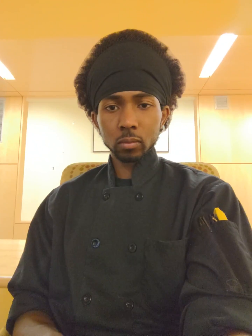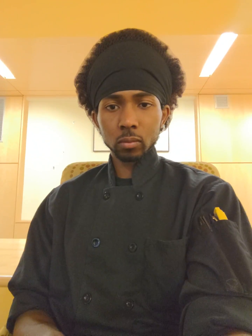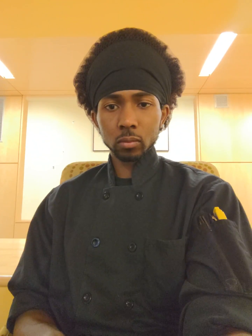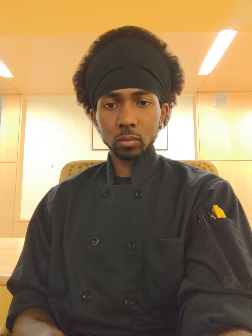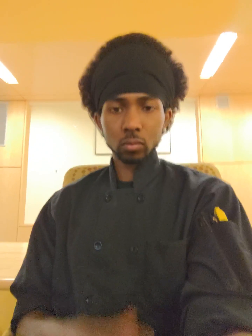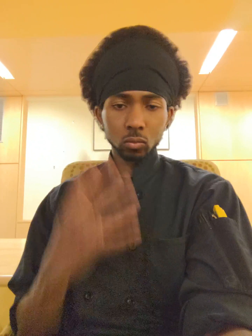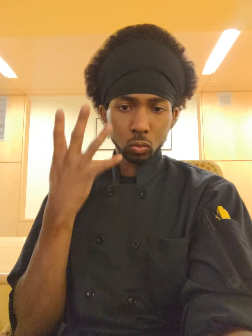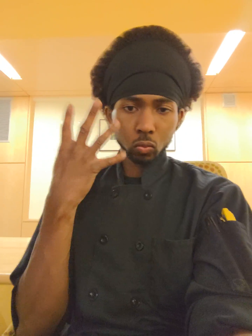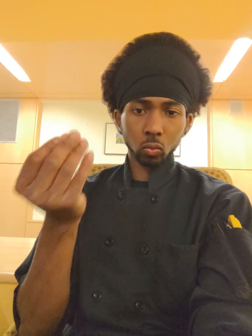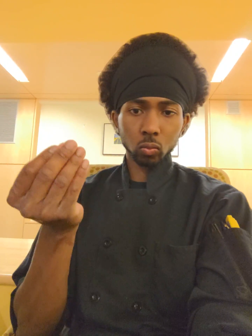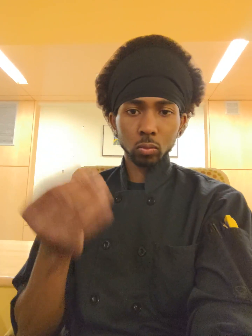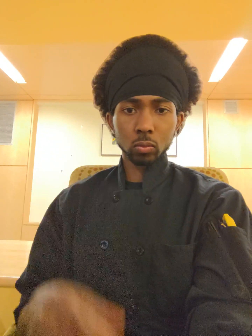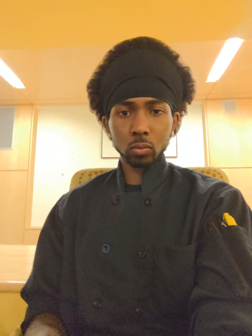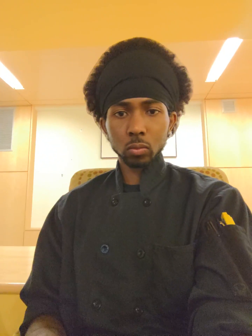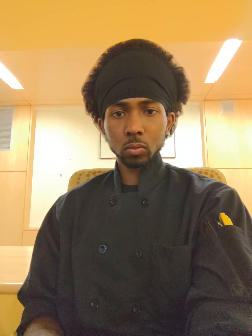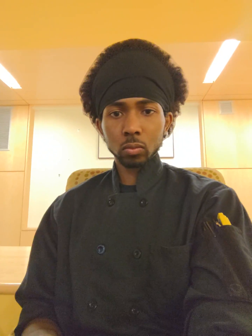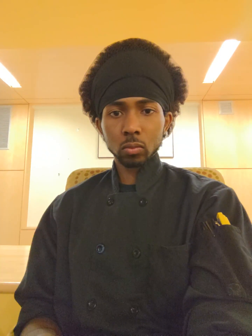going to